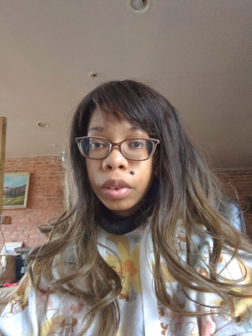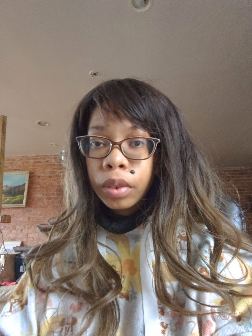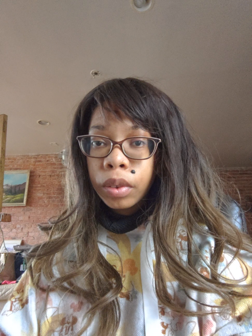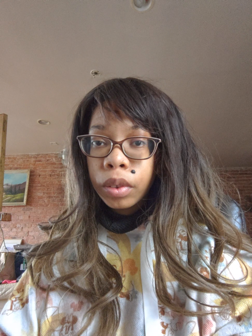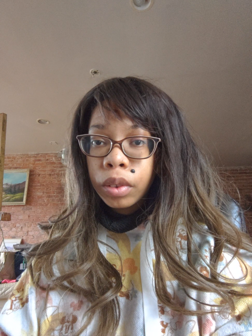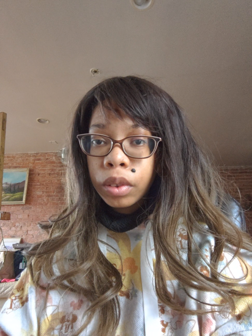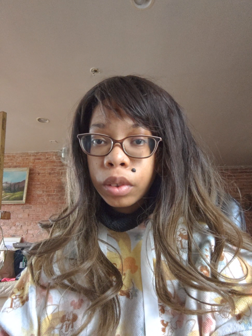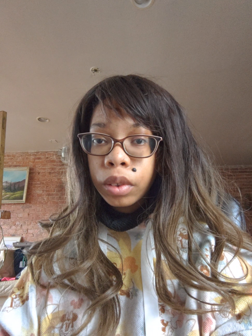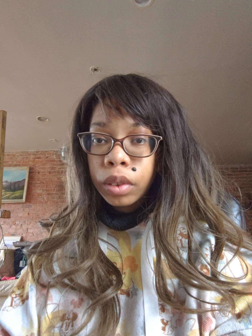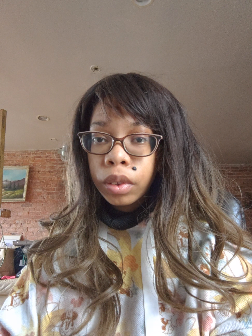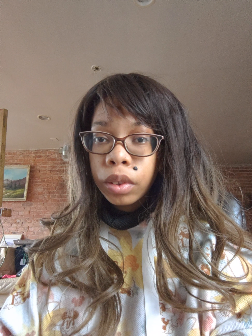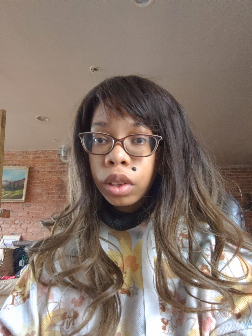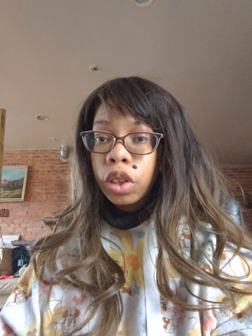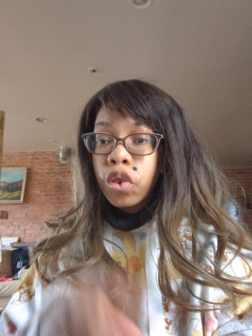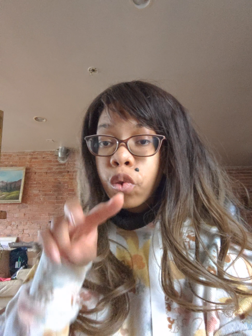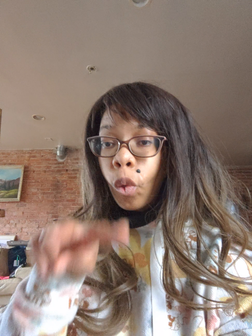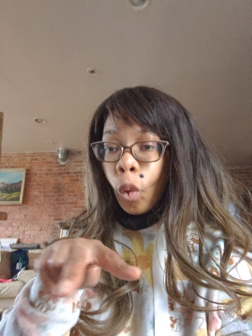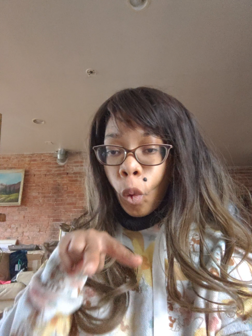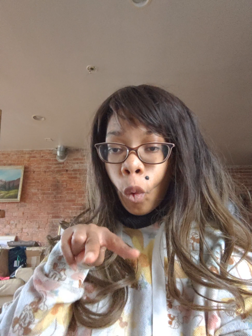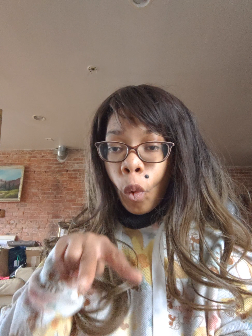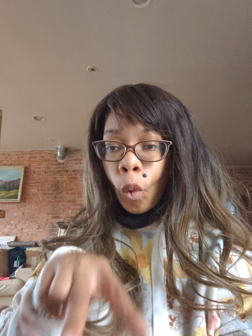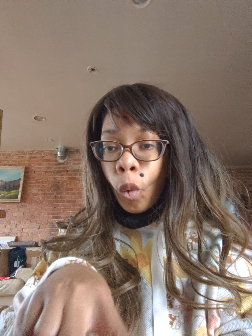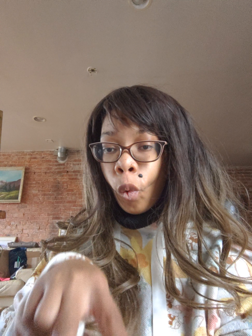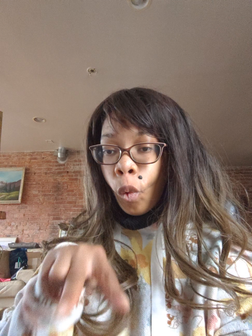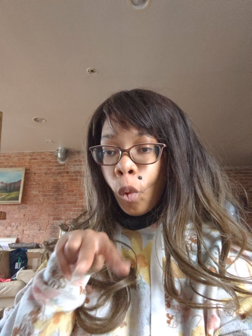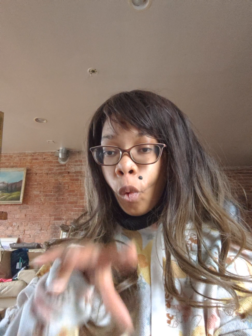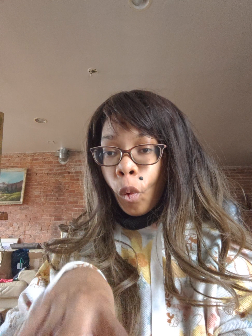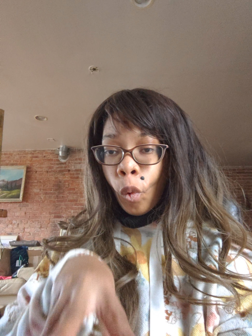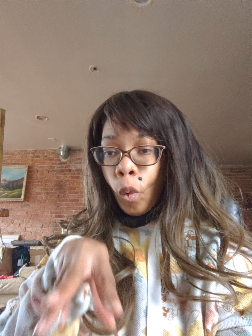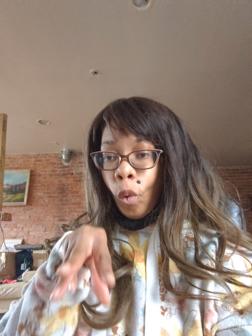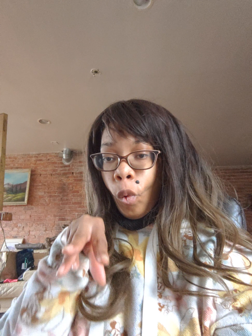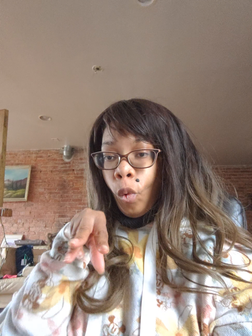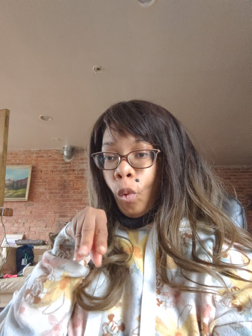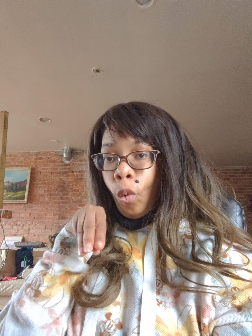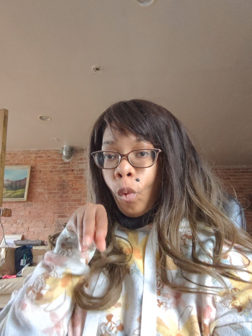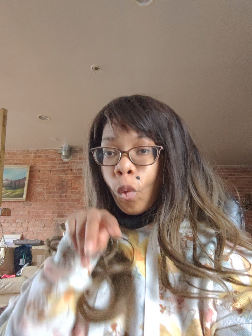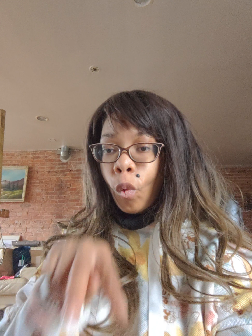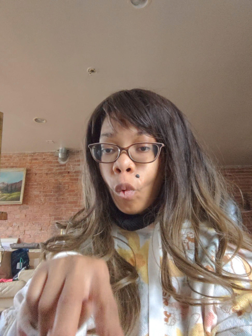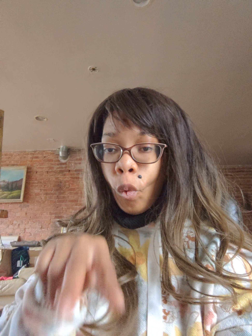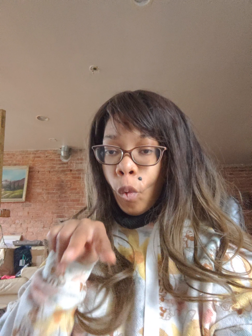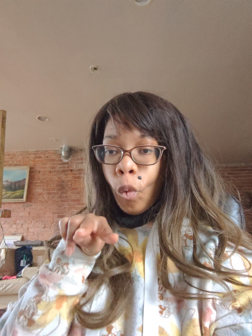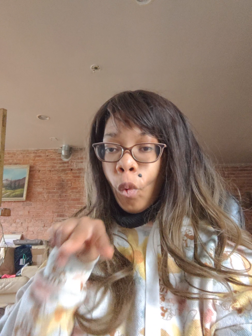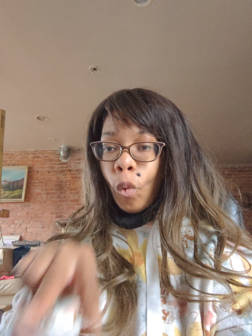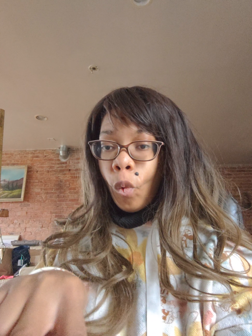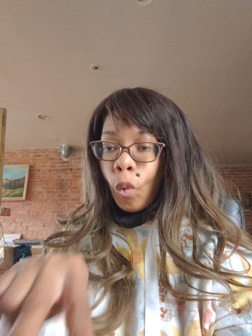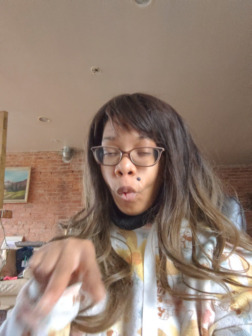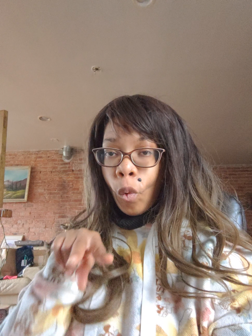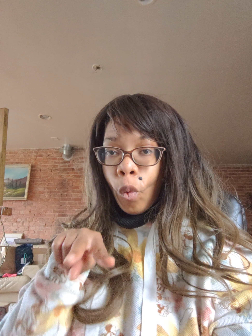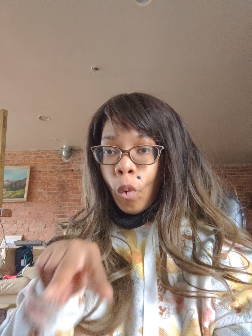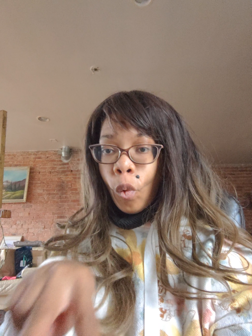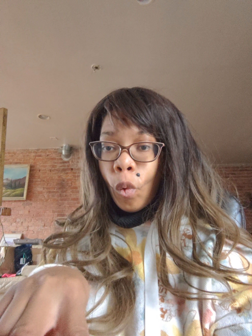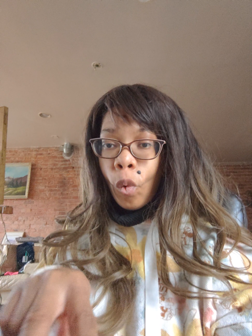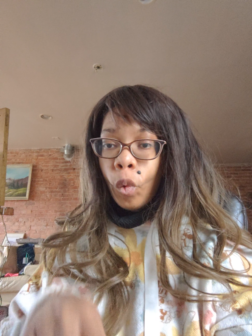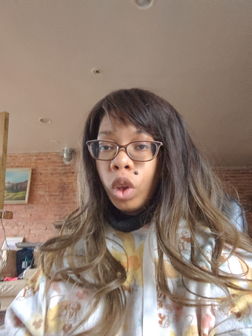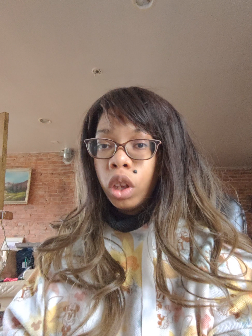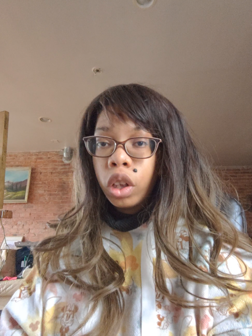vacuum